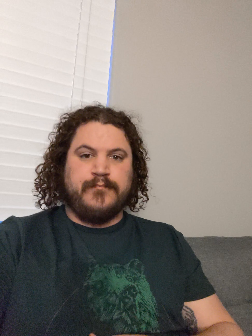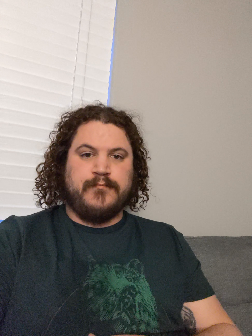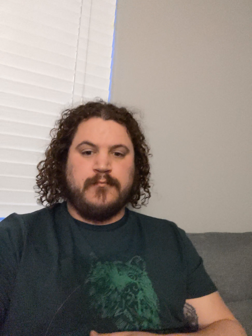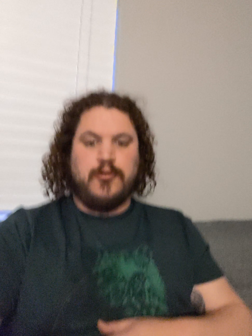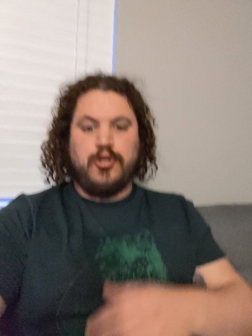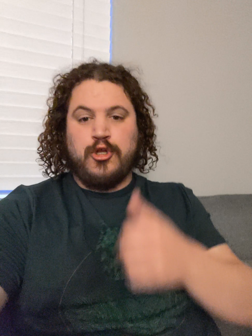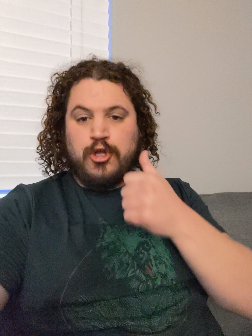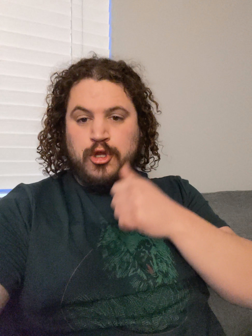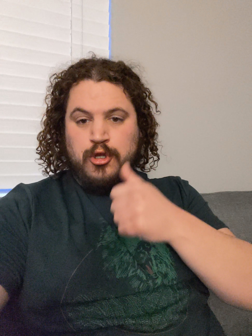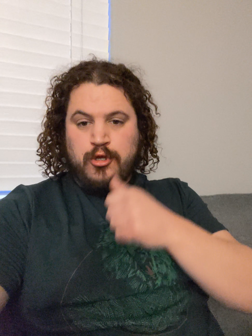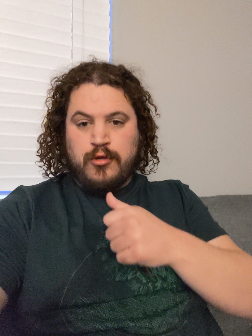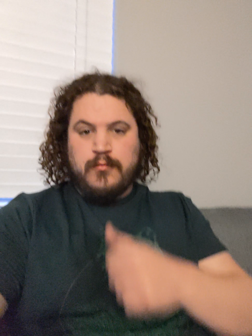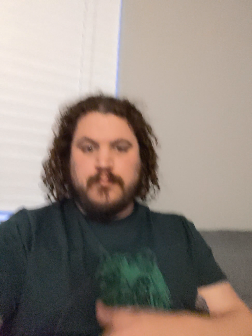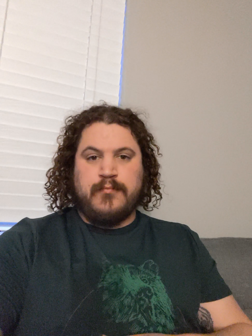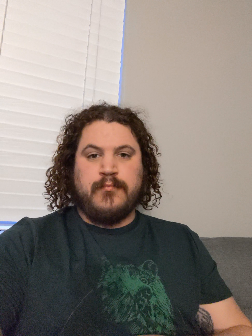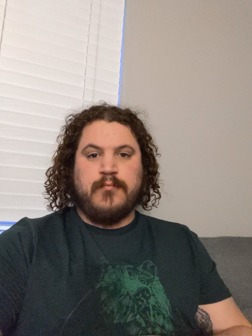girl